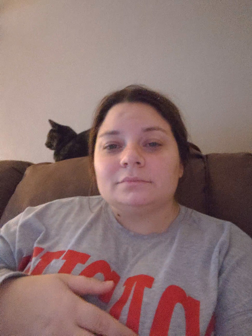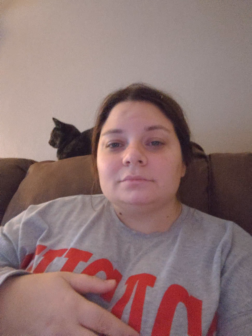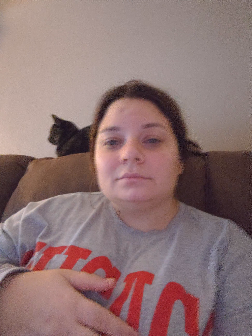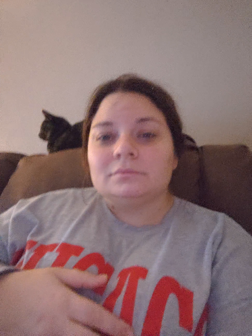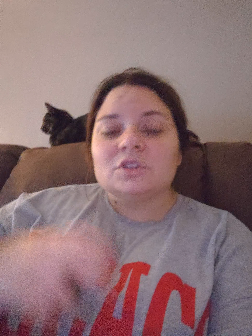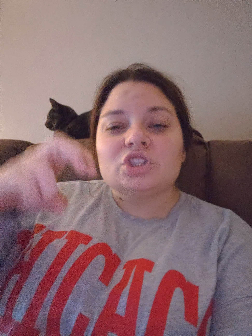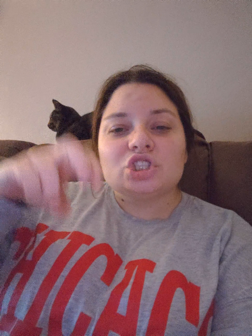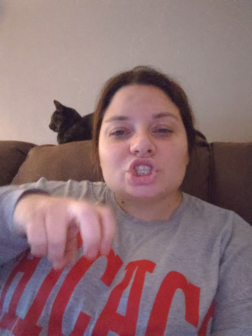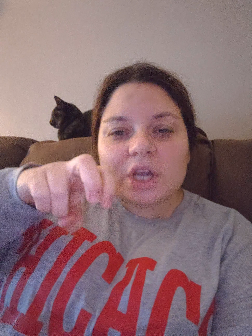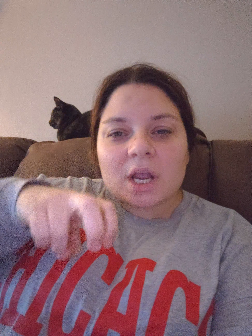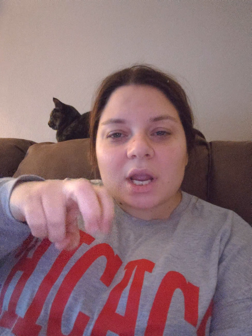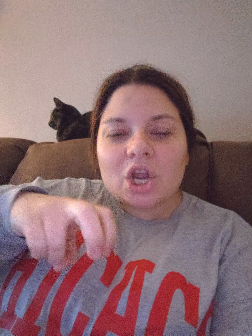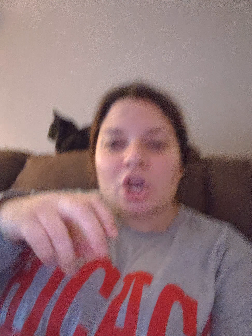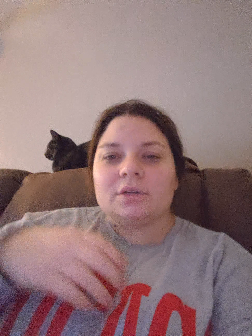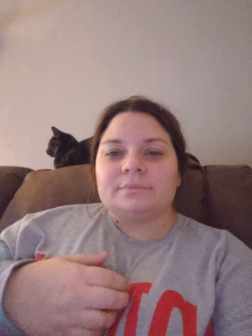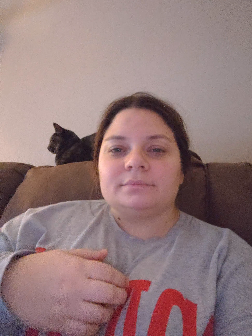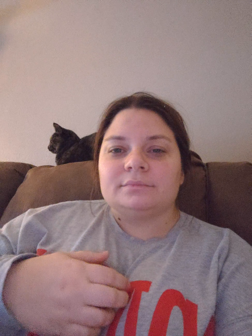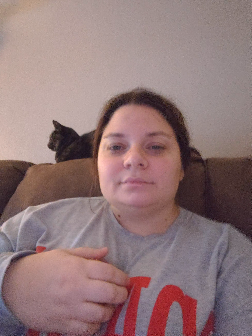chair